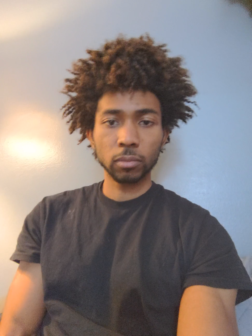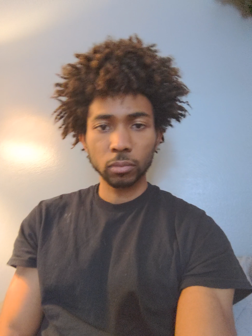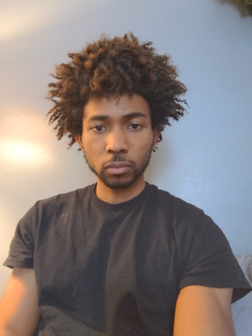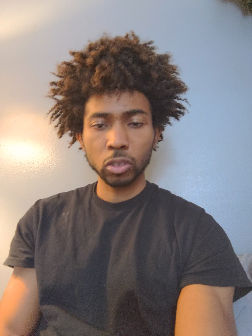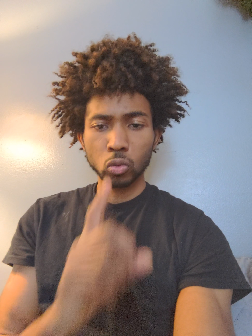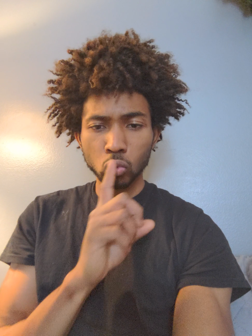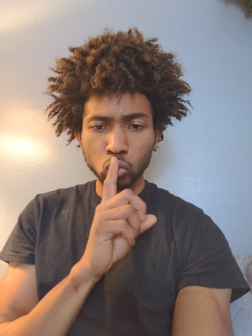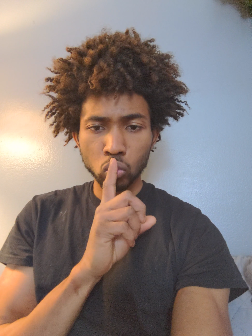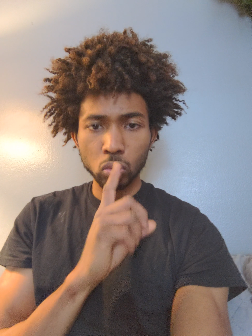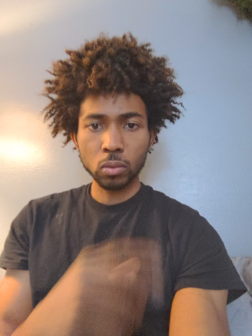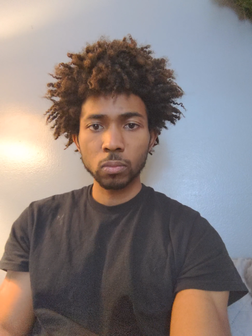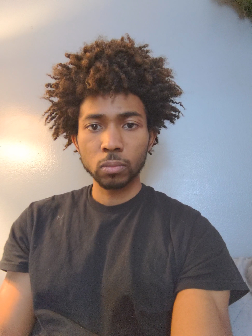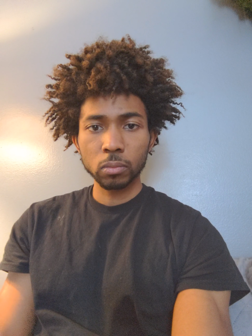shhh